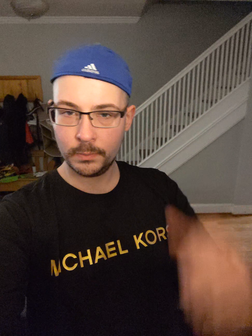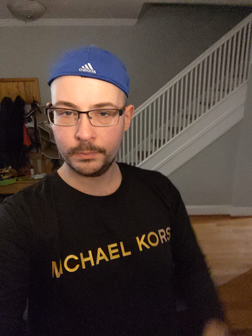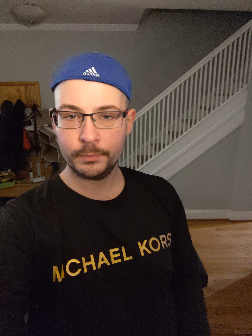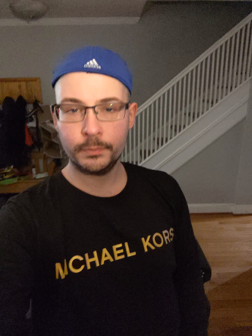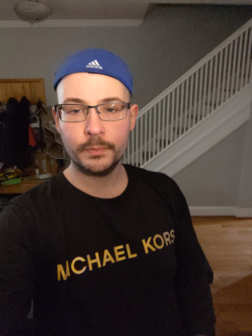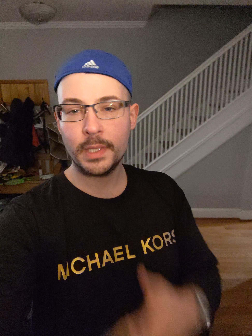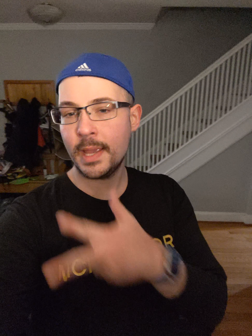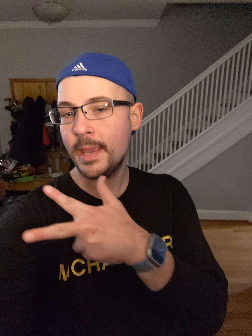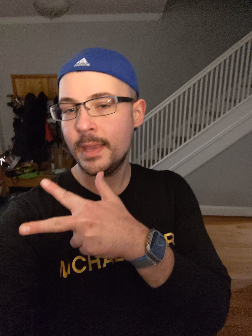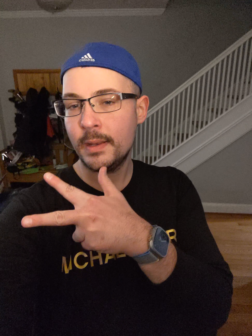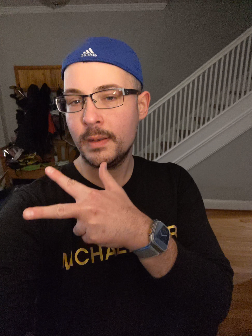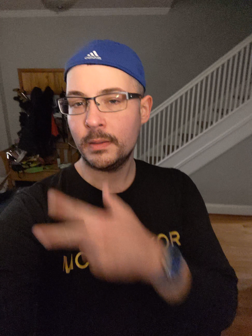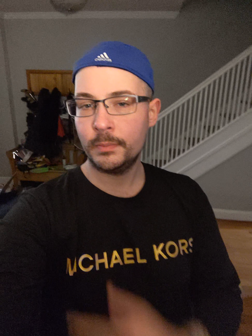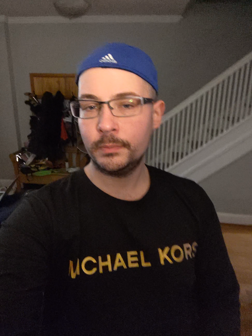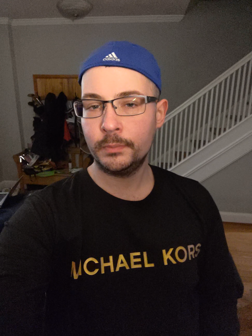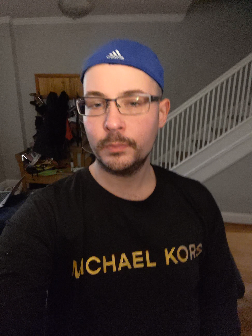hen